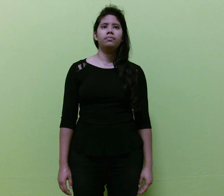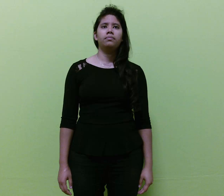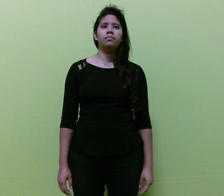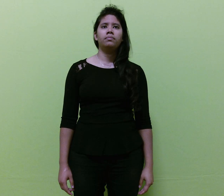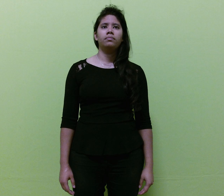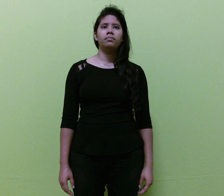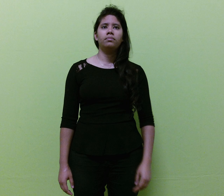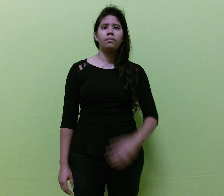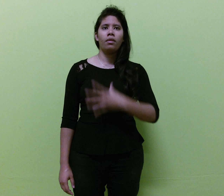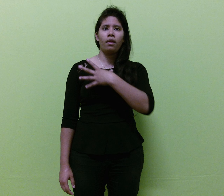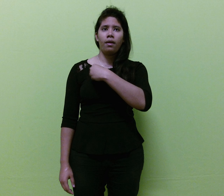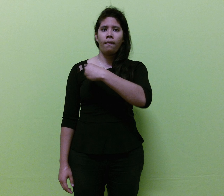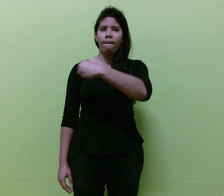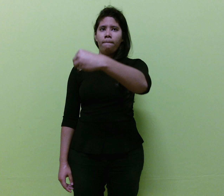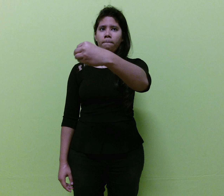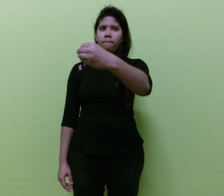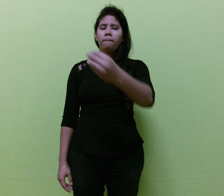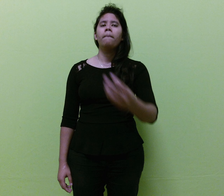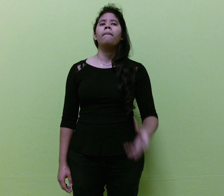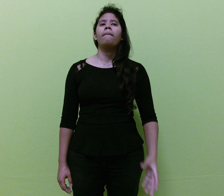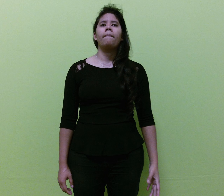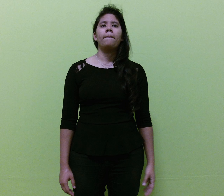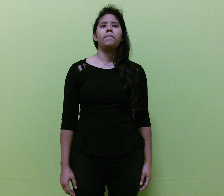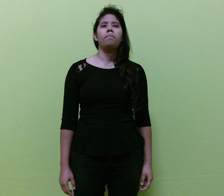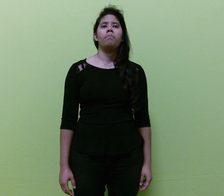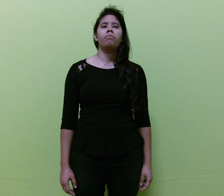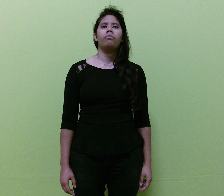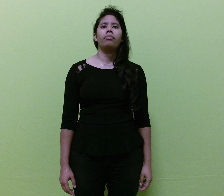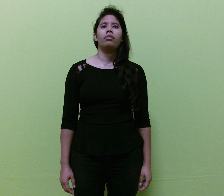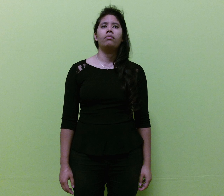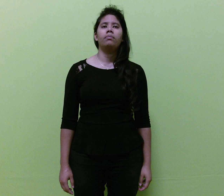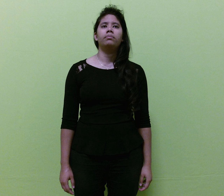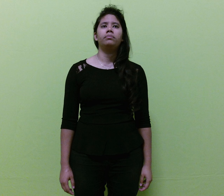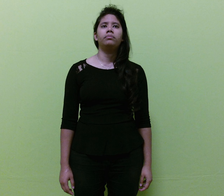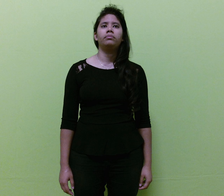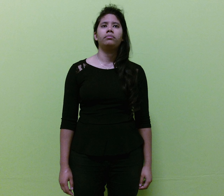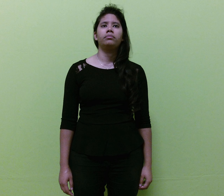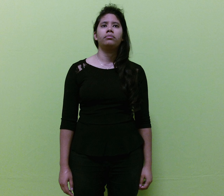filho